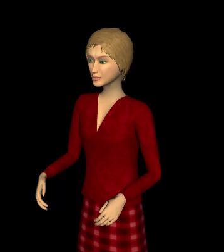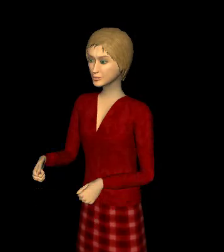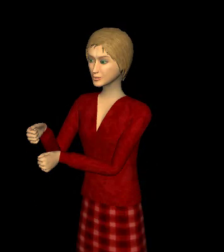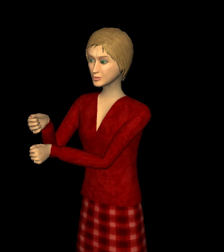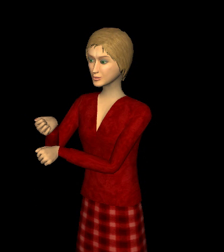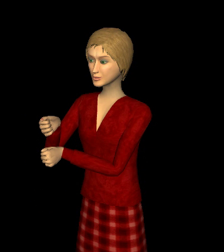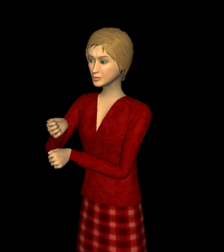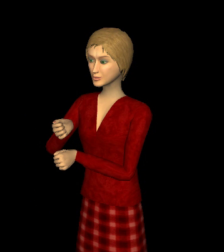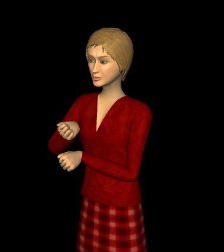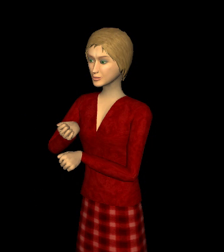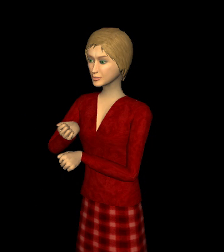يمسح